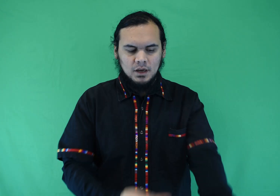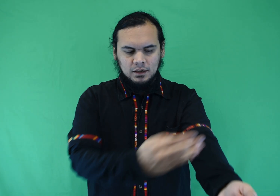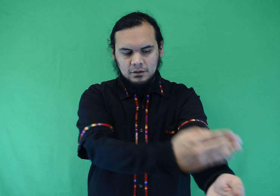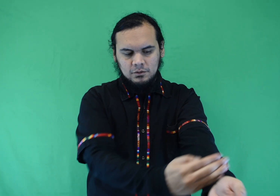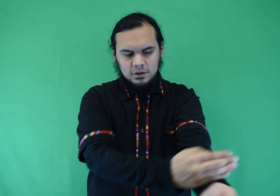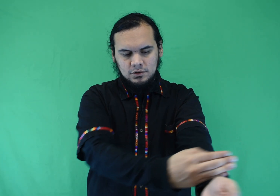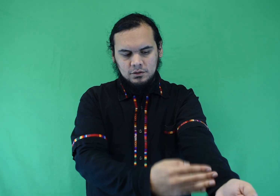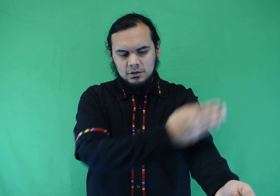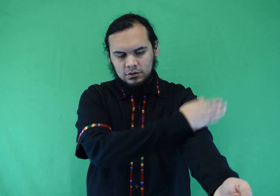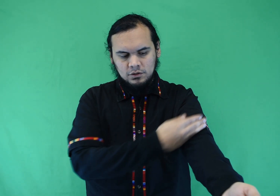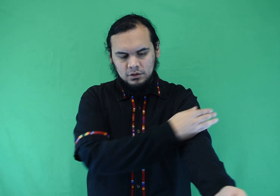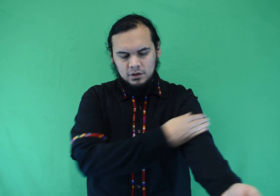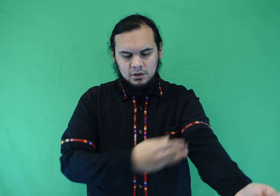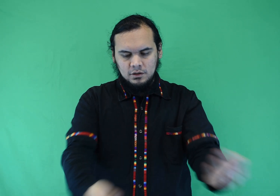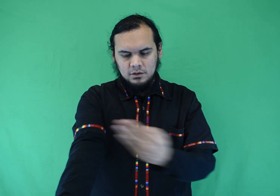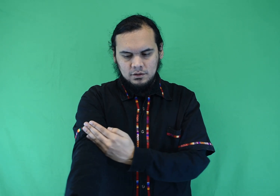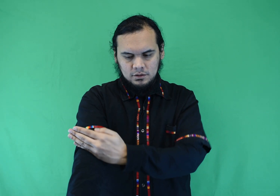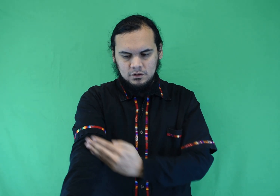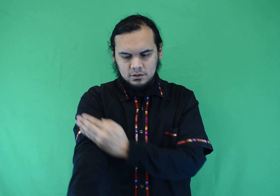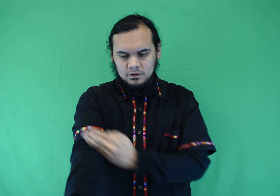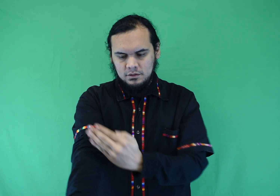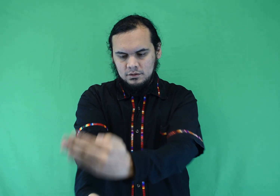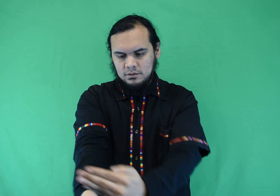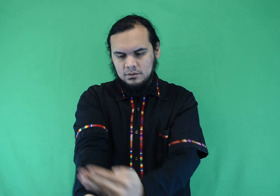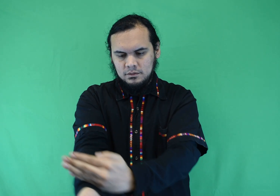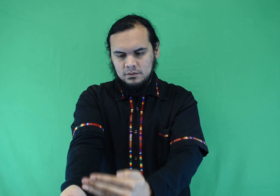cuerpo cortado